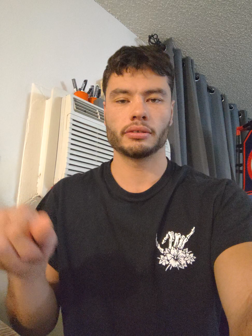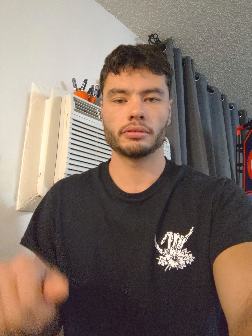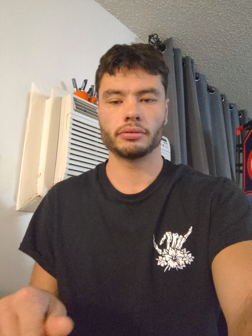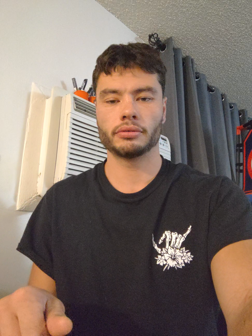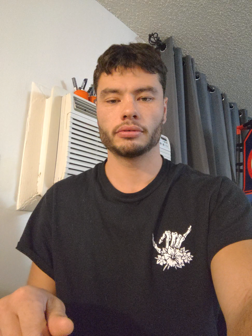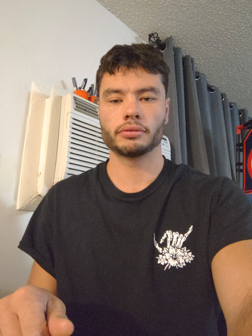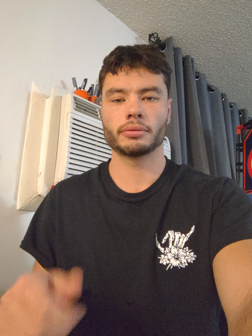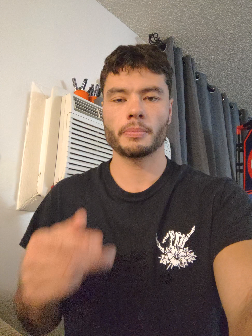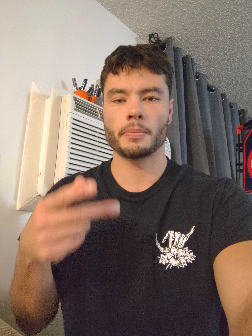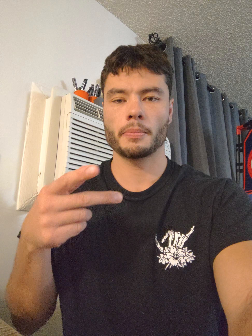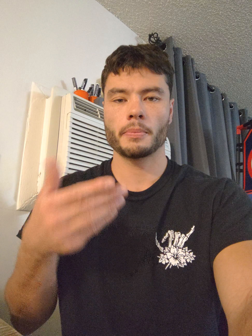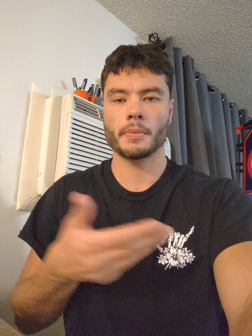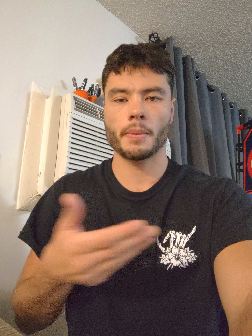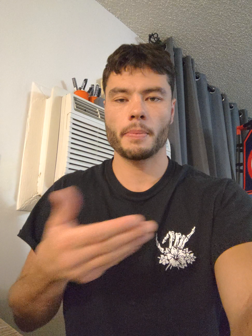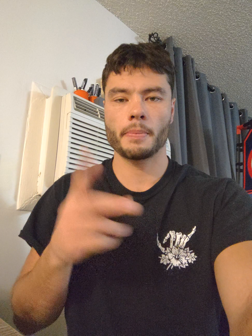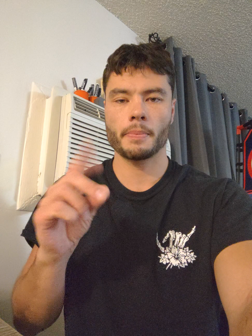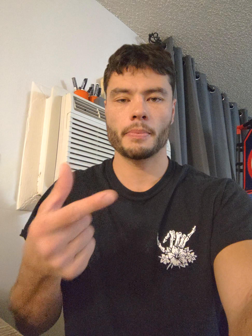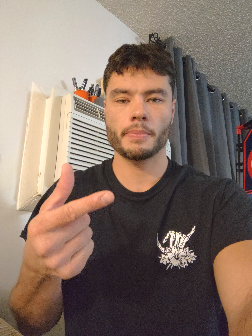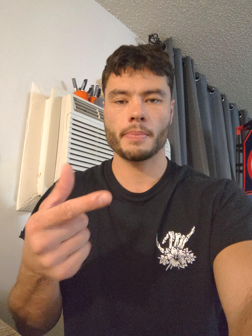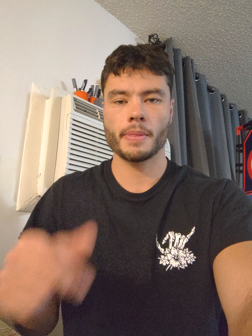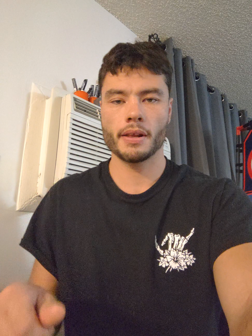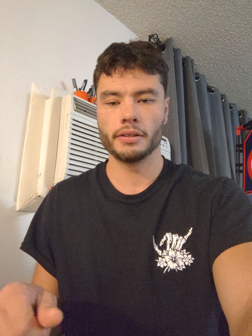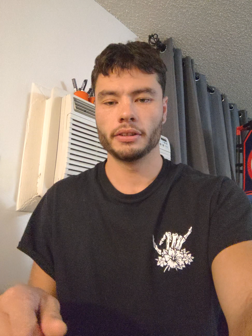puppy